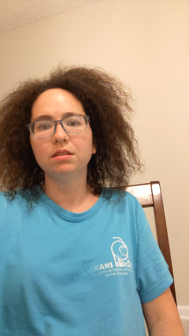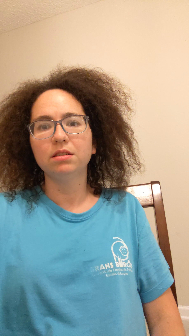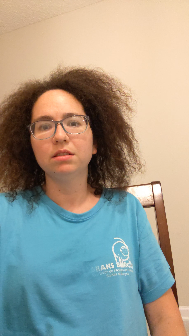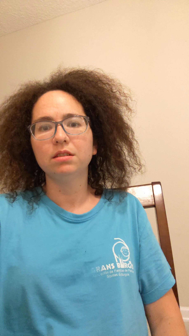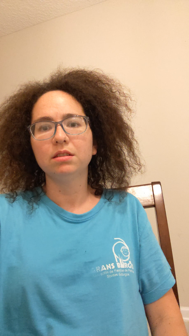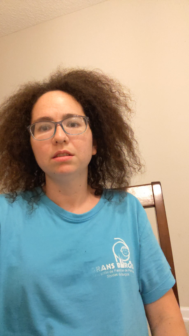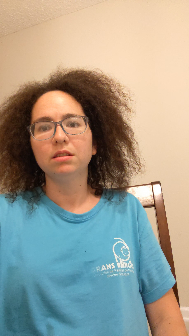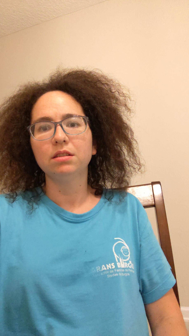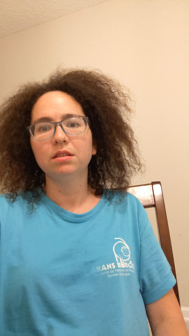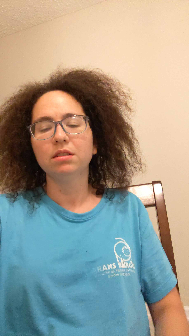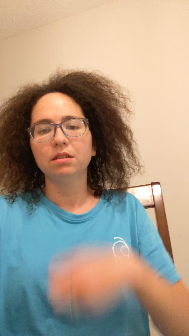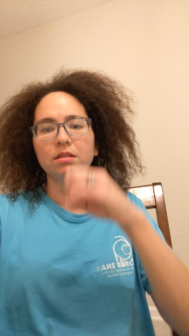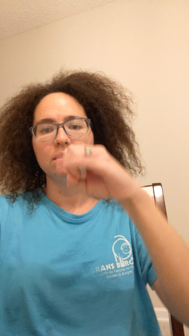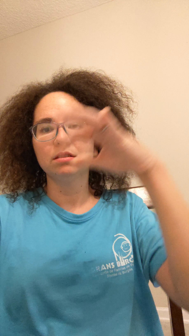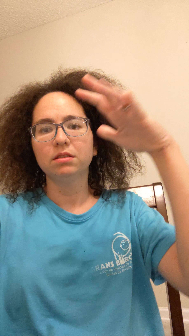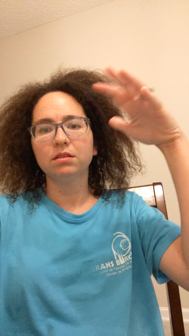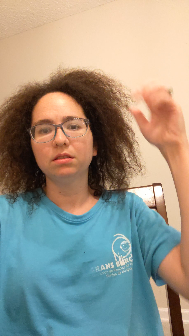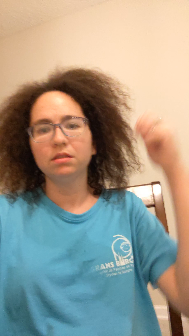bubbles